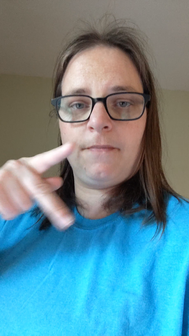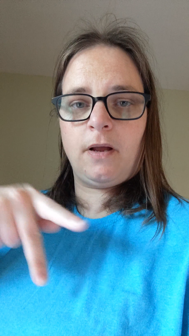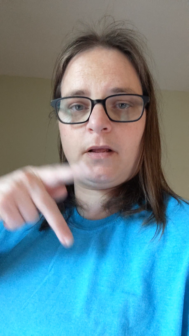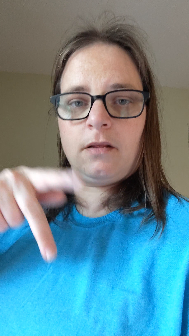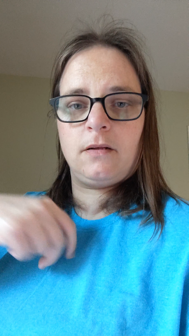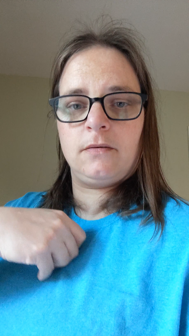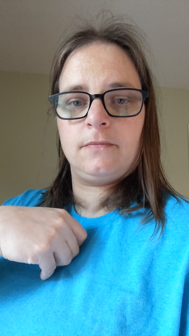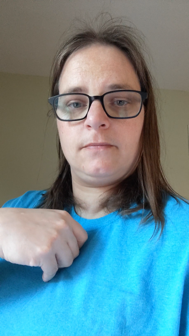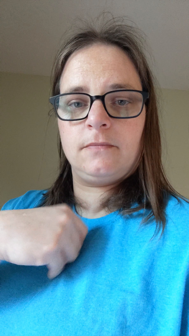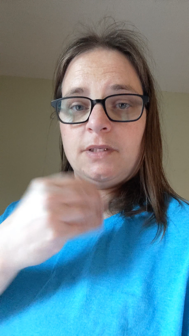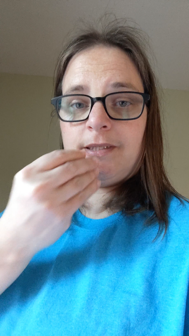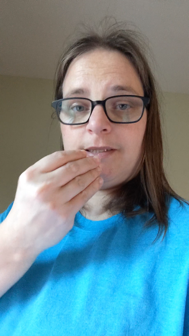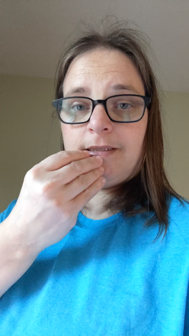eat